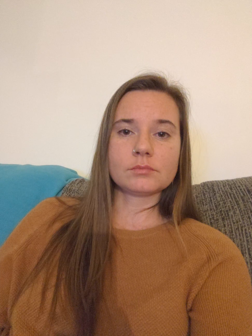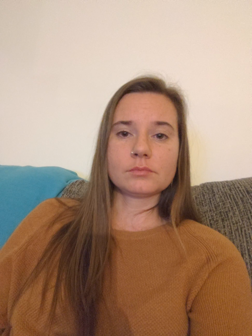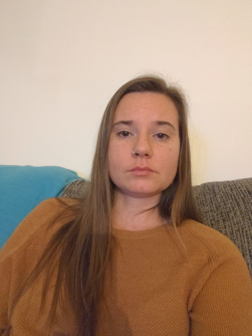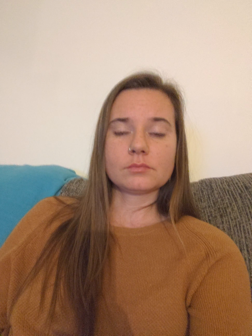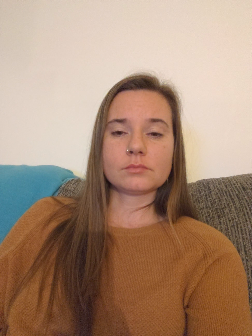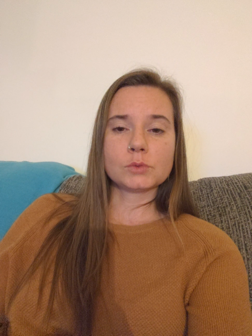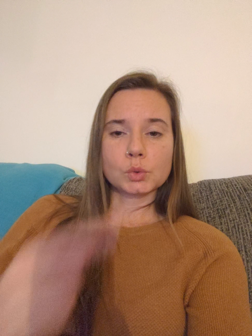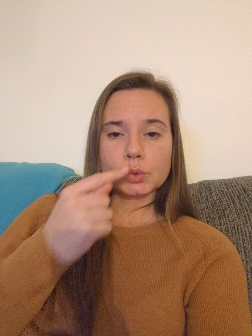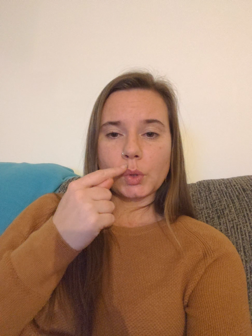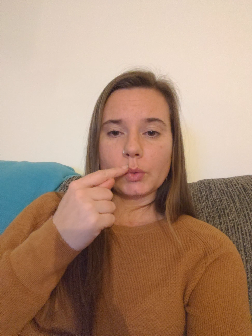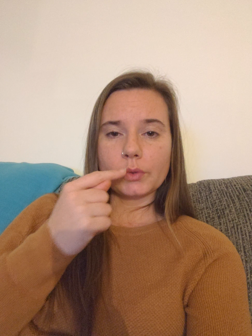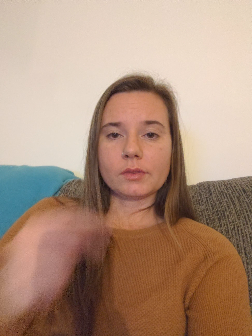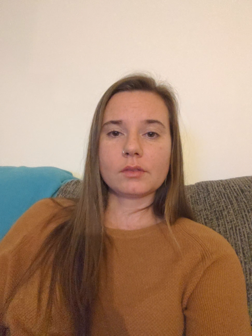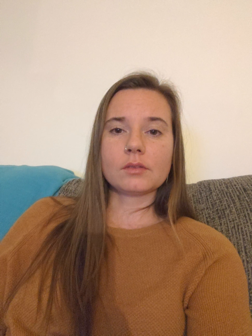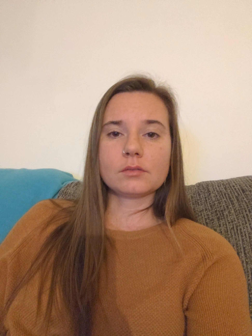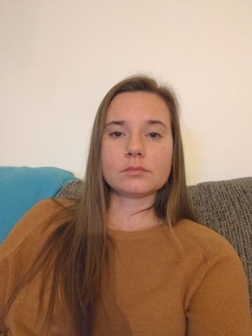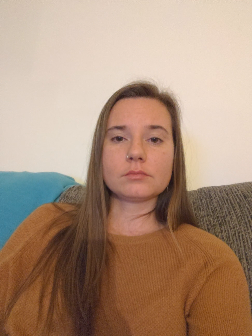tooth